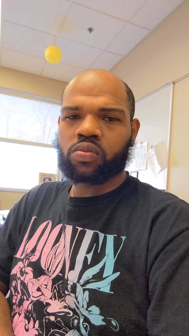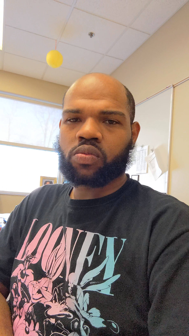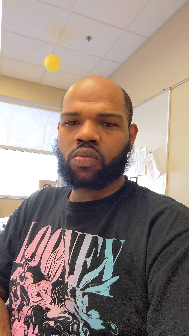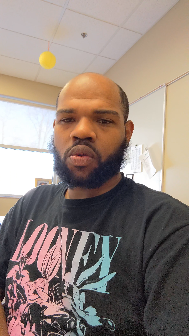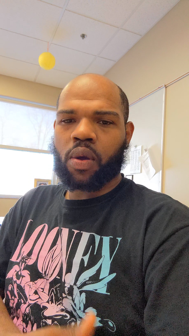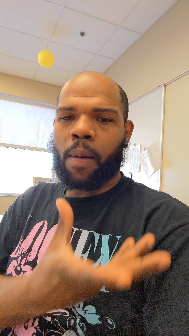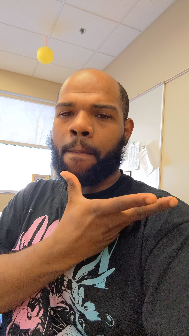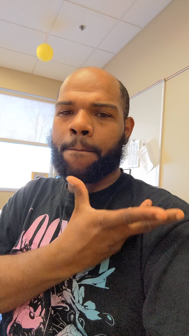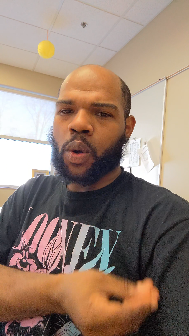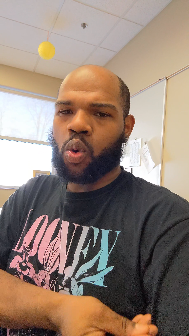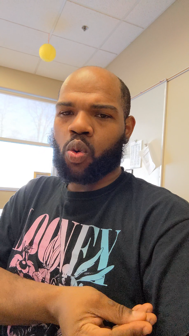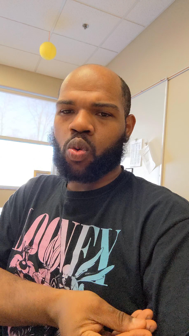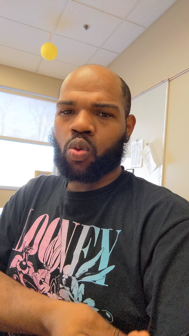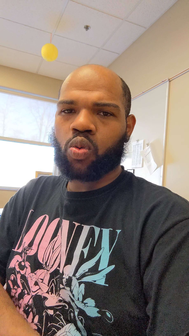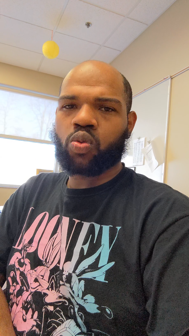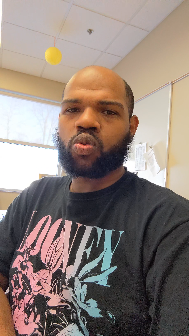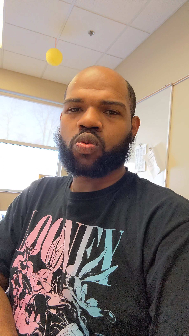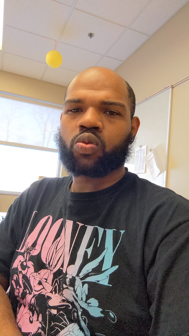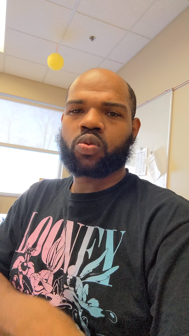poor